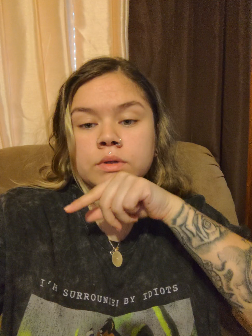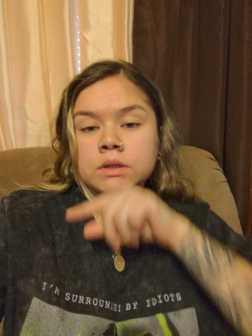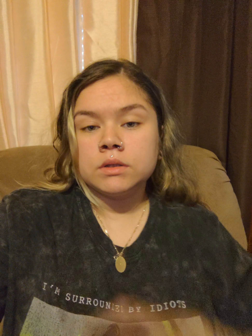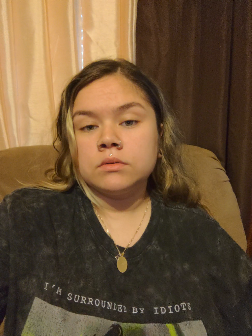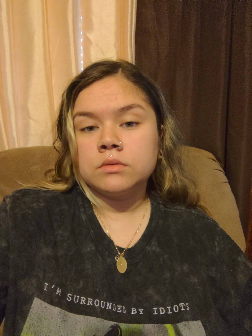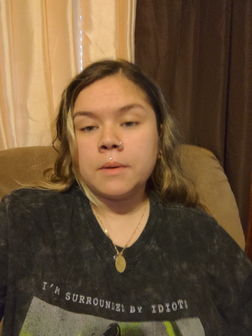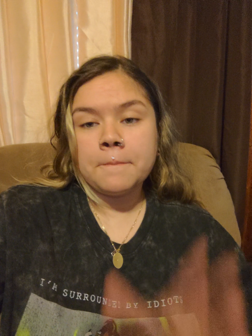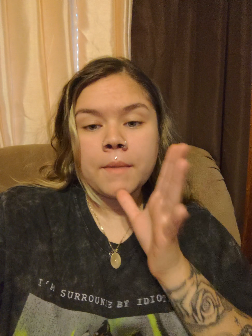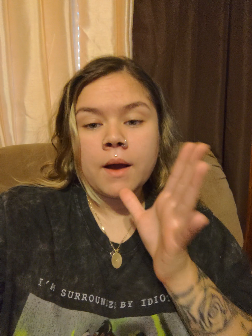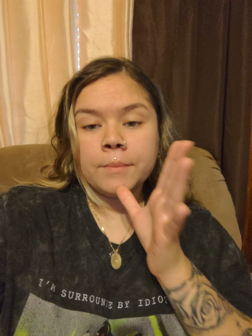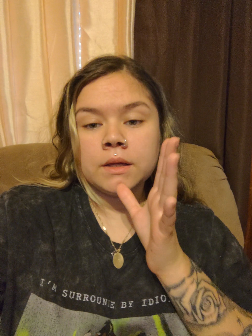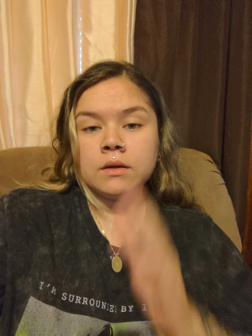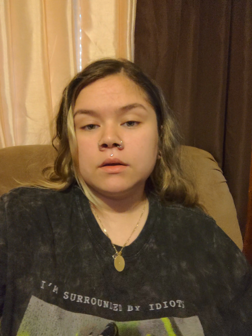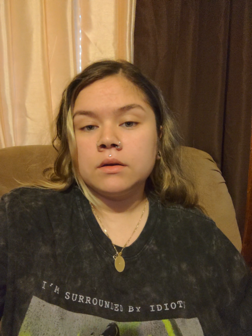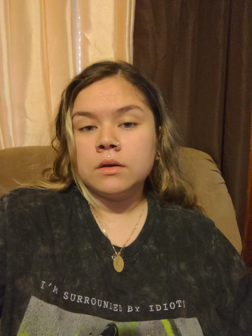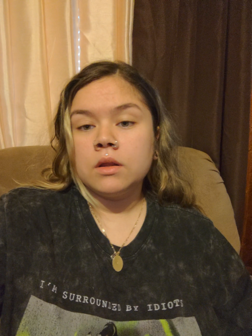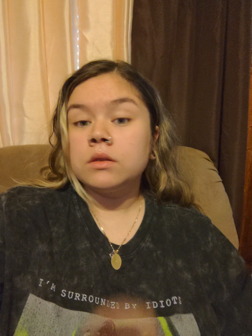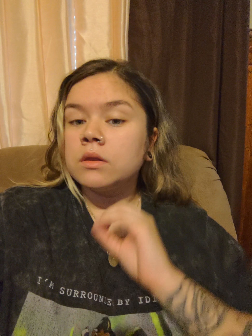mommy